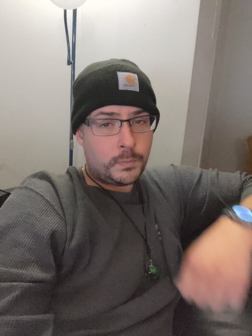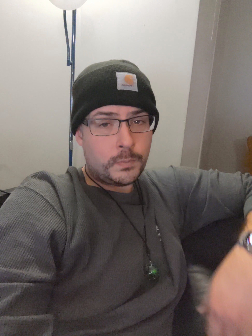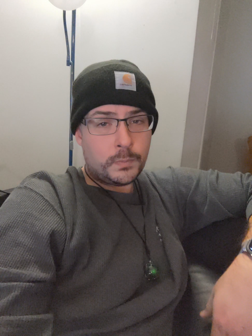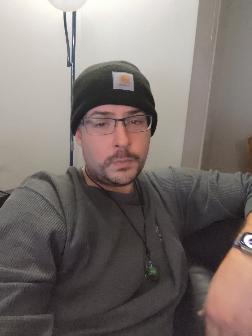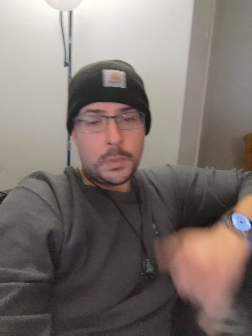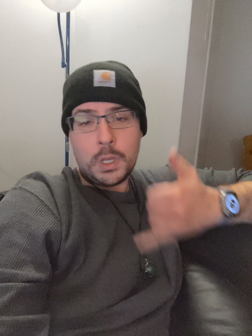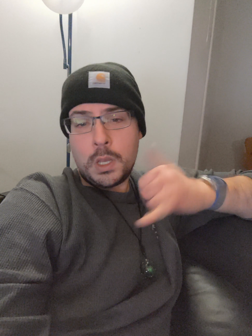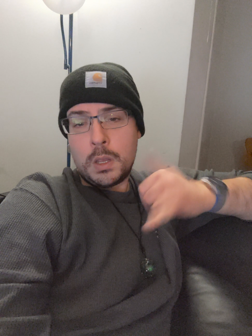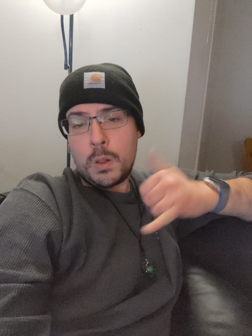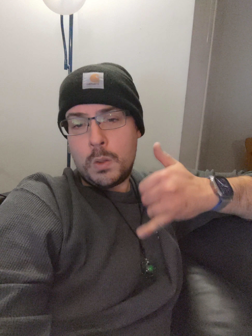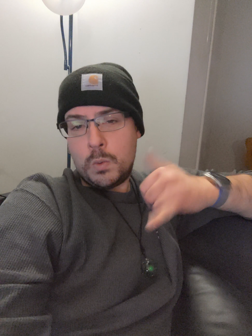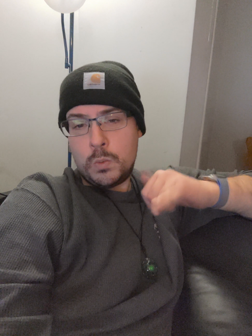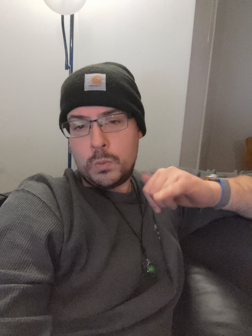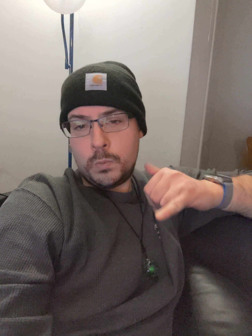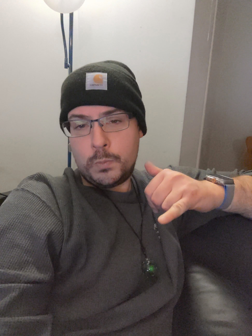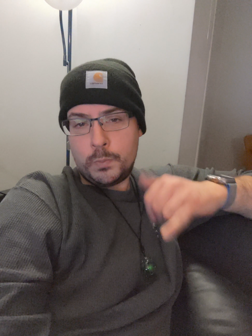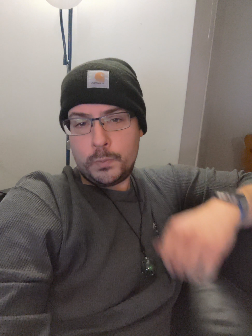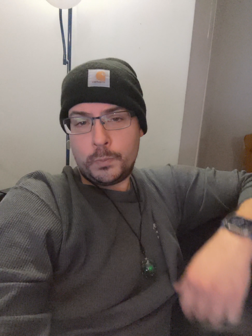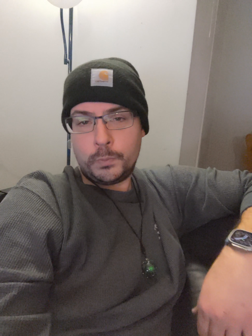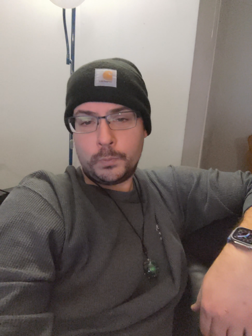yellow